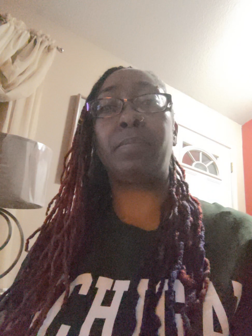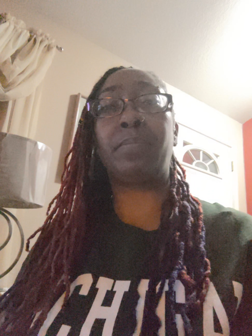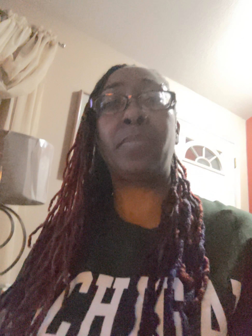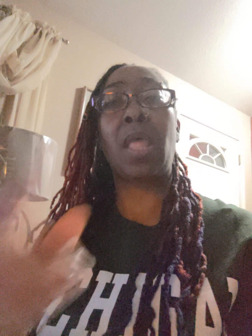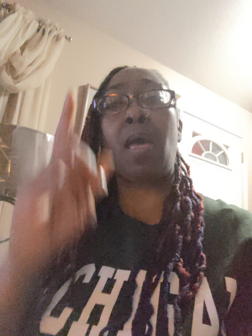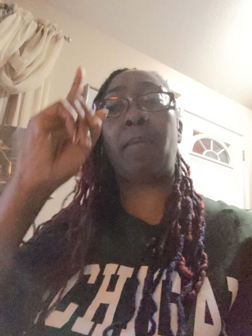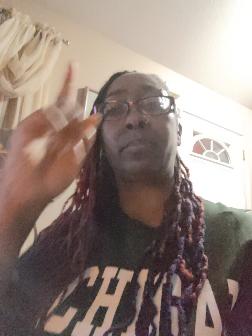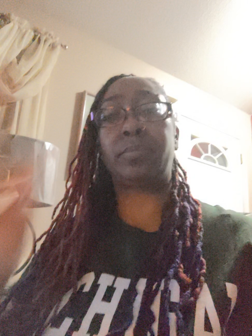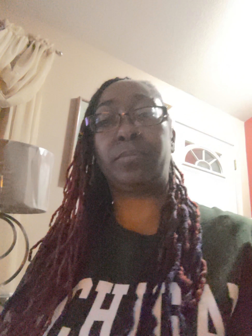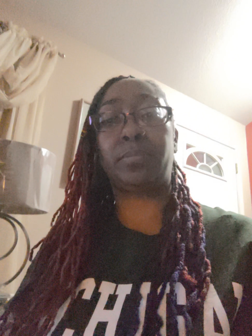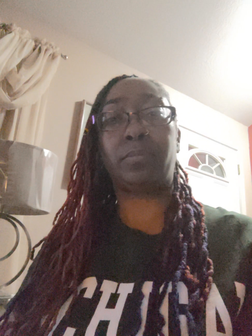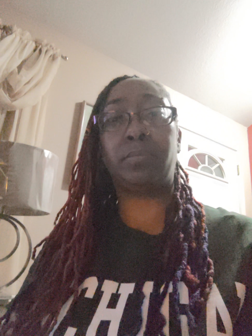up